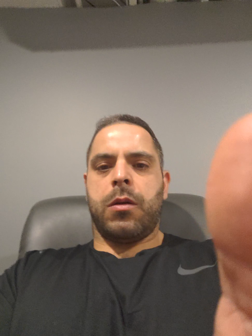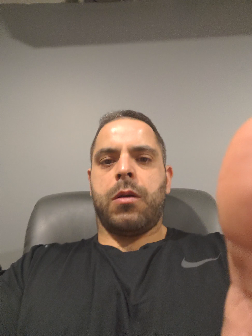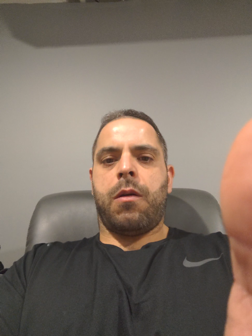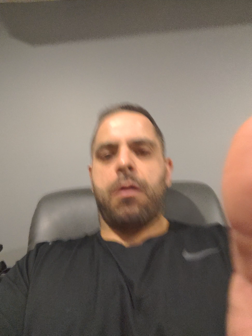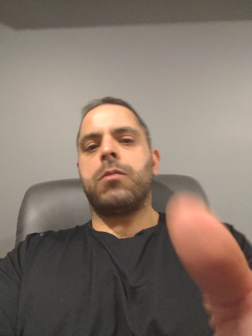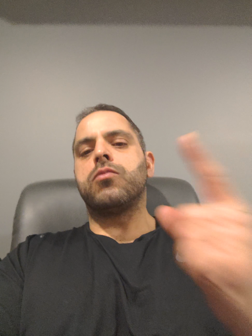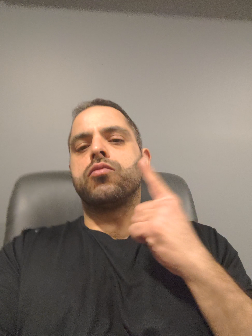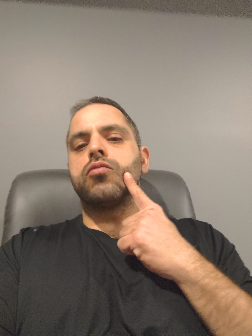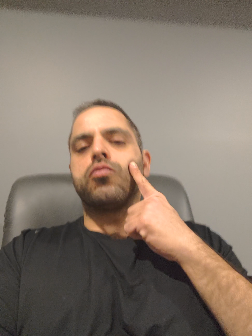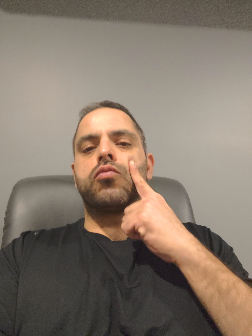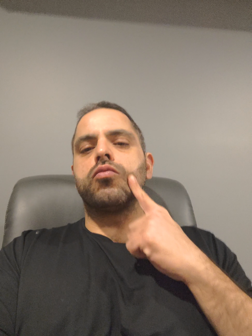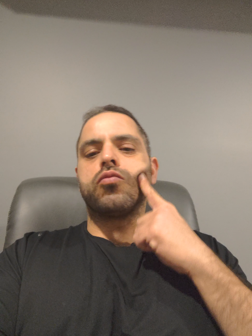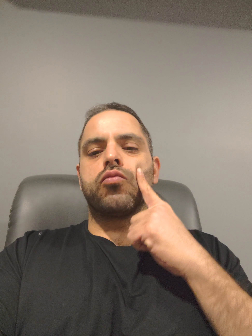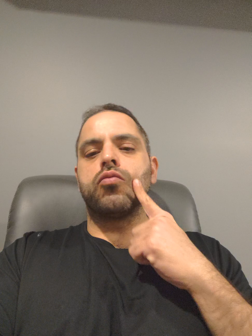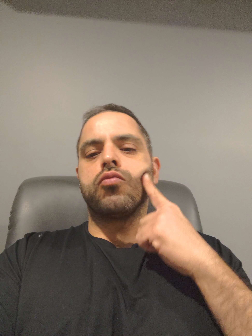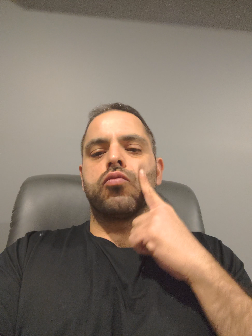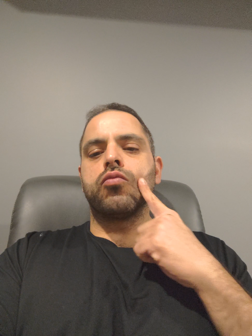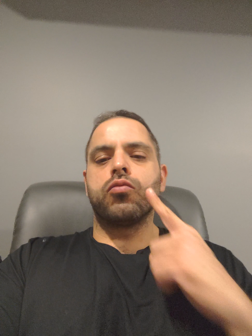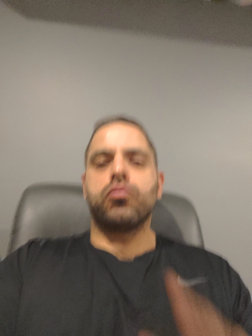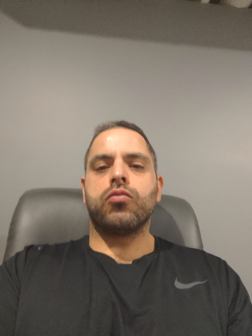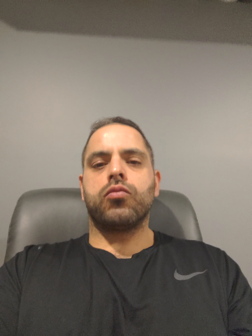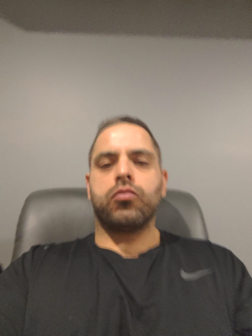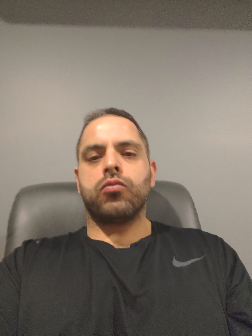cheek